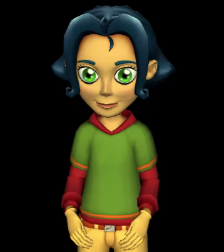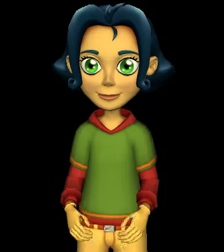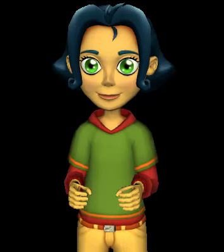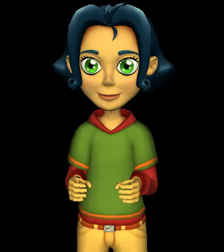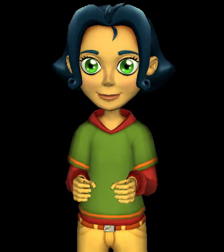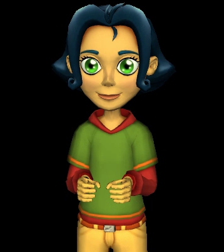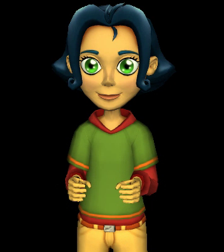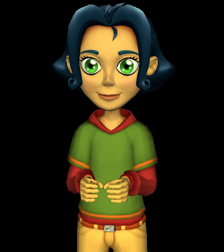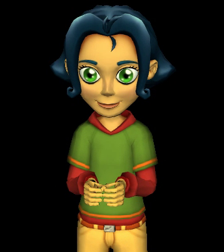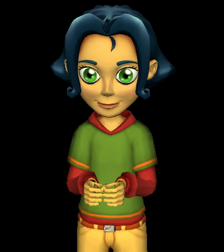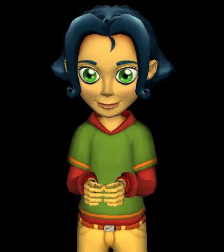يجتمع